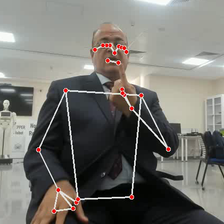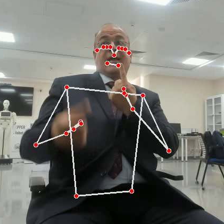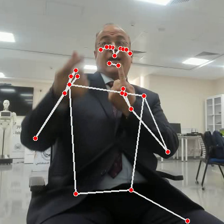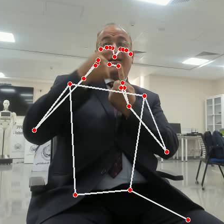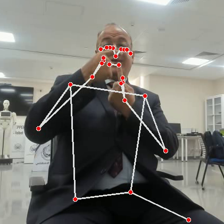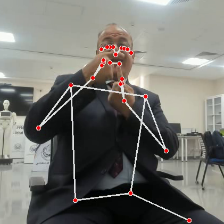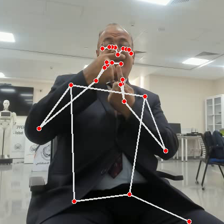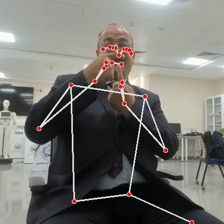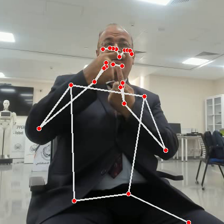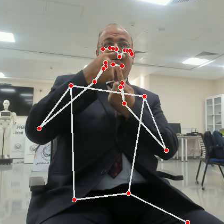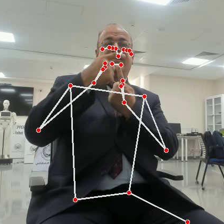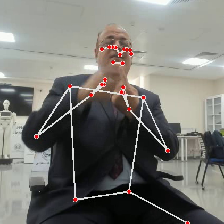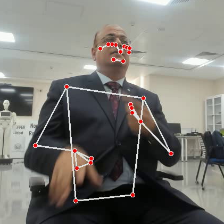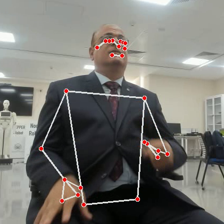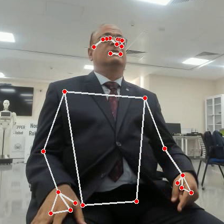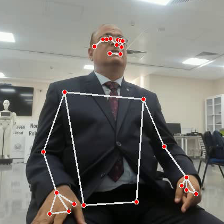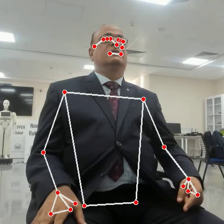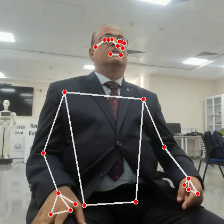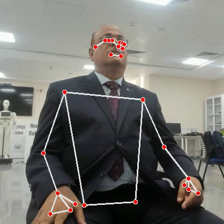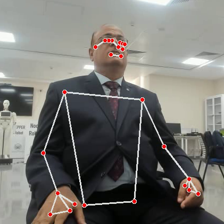khaly balk